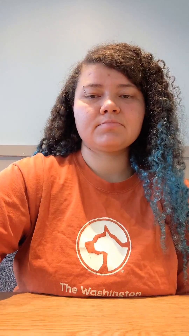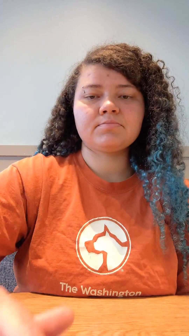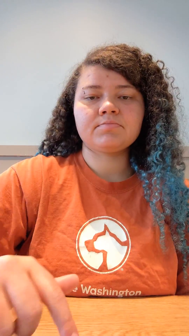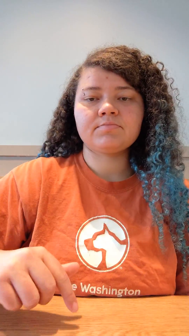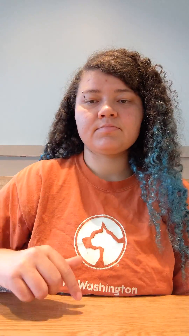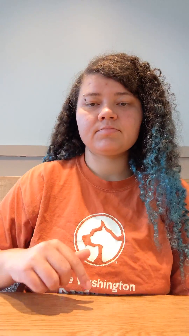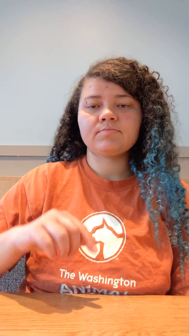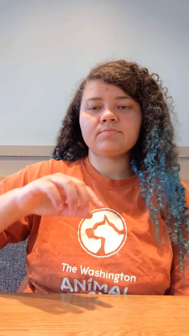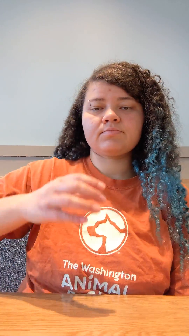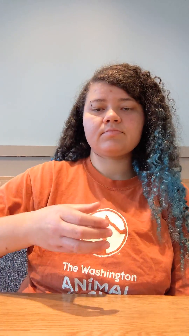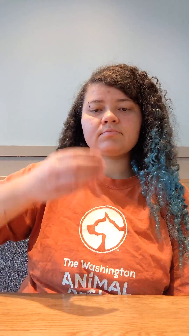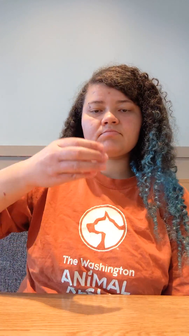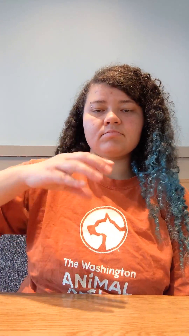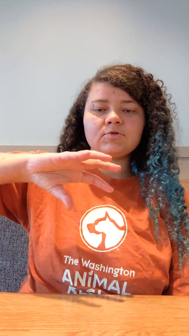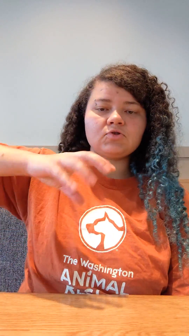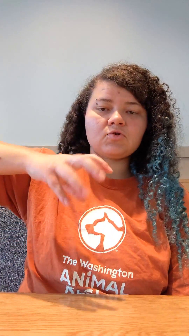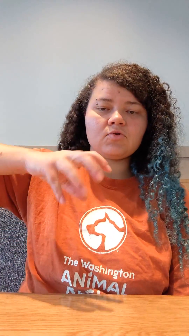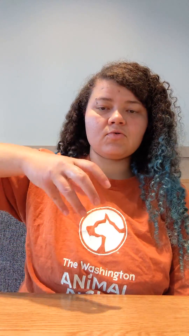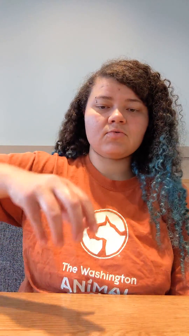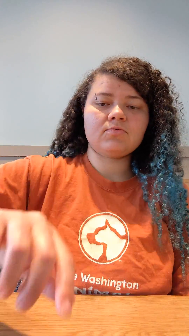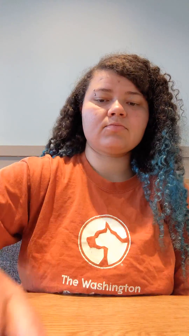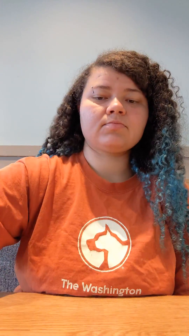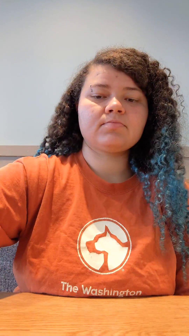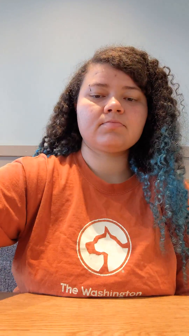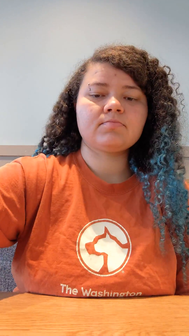jar